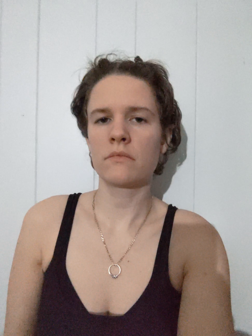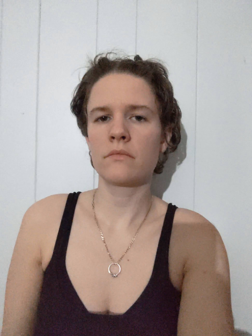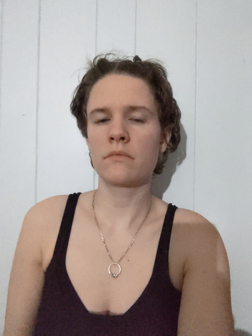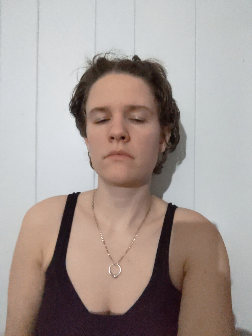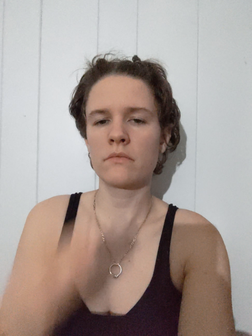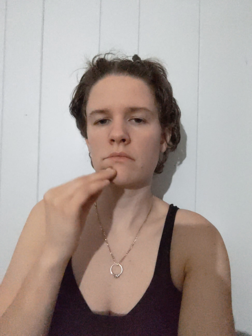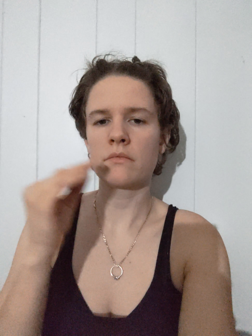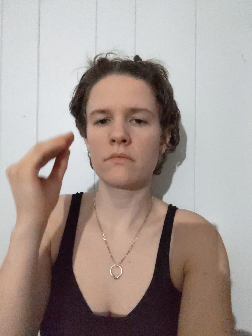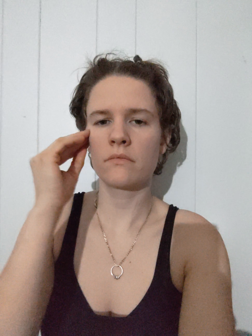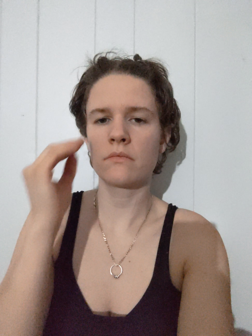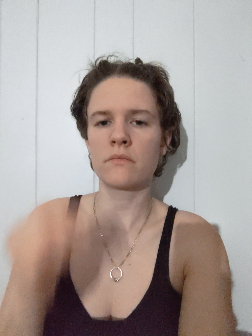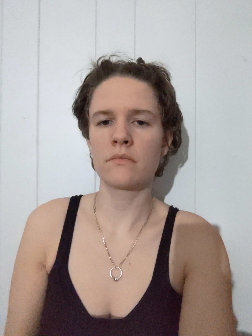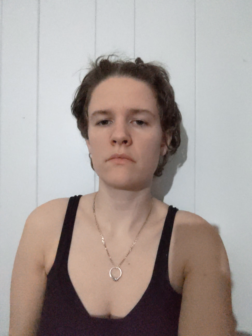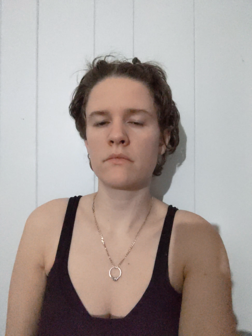home